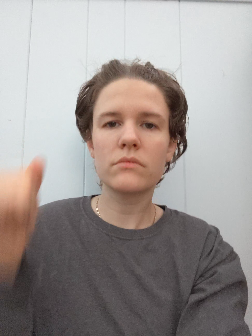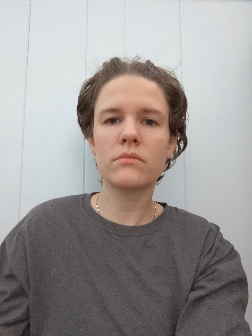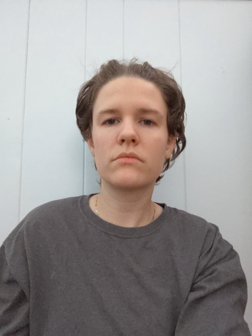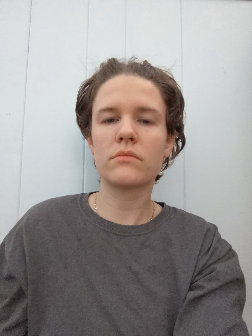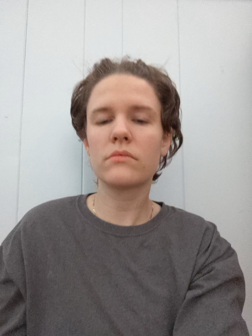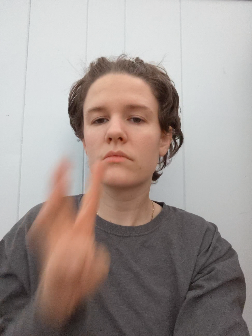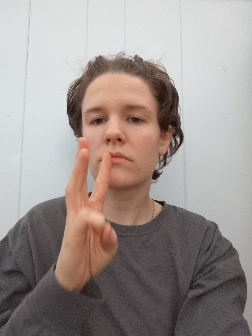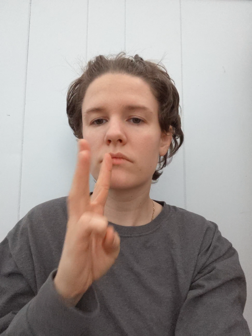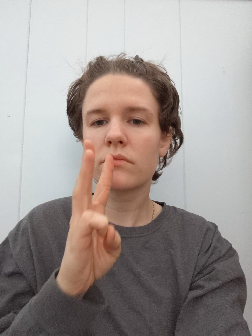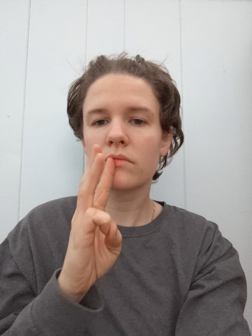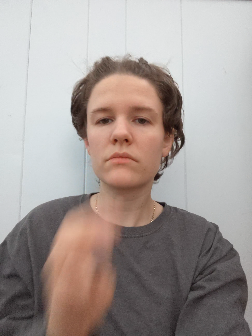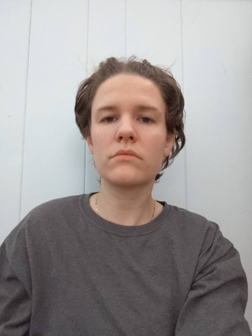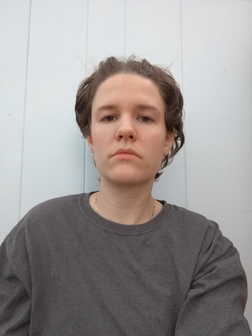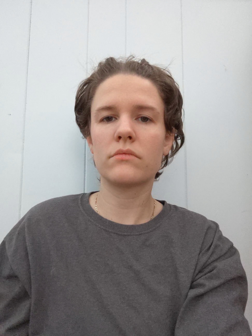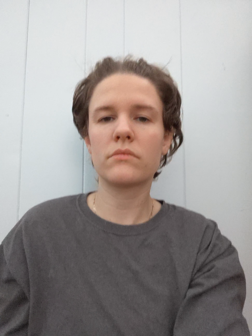water